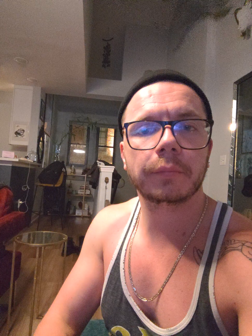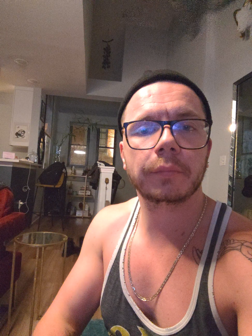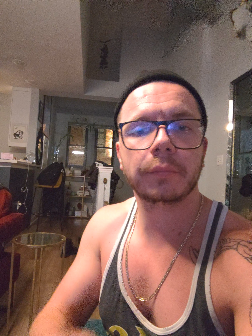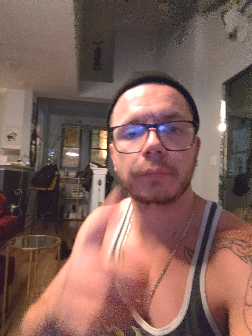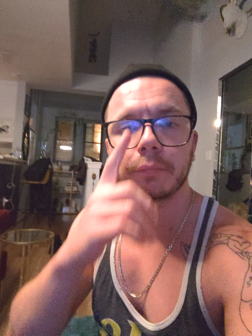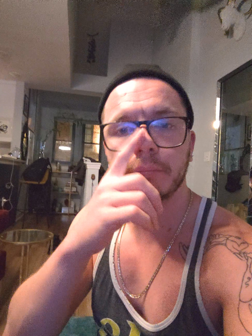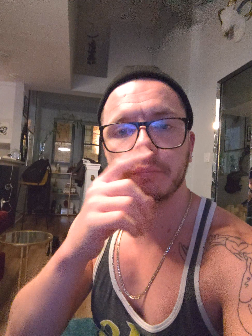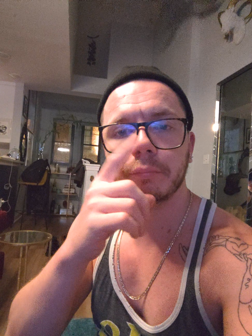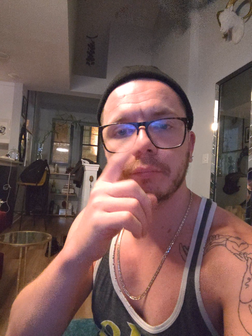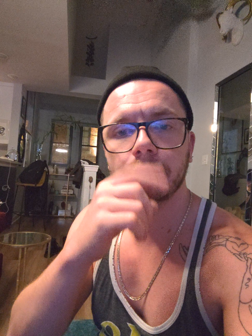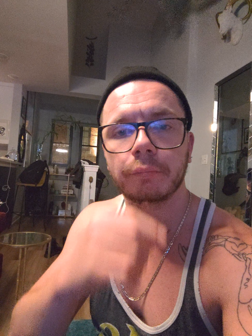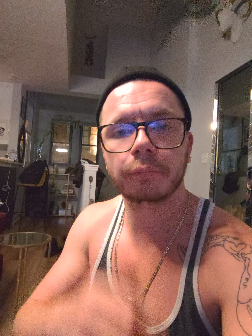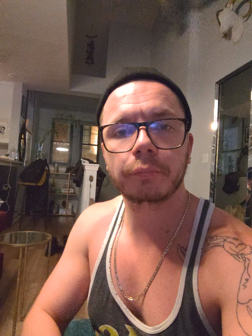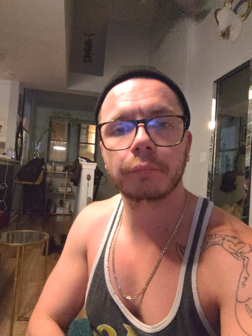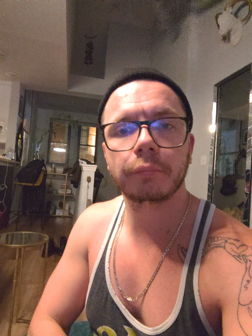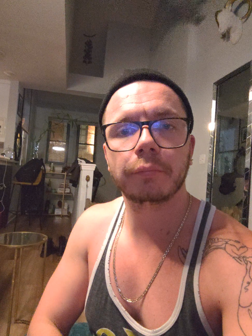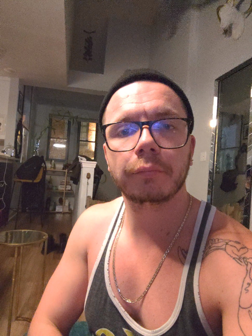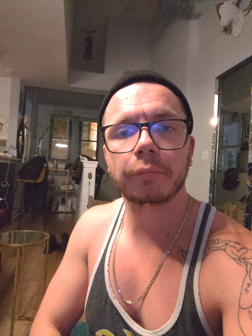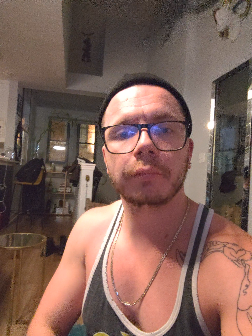mouse